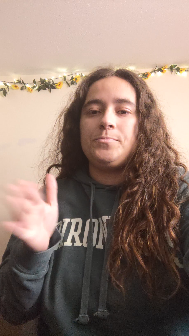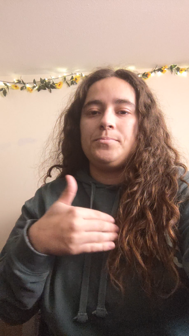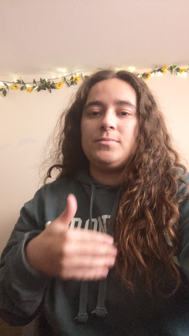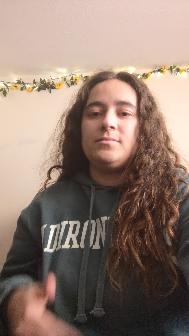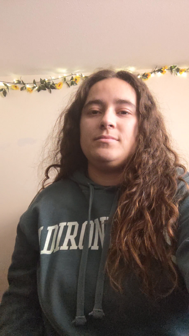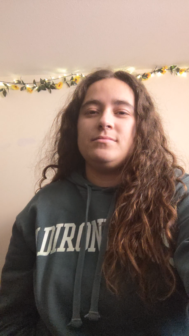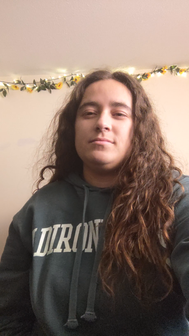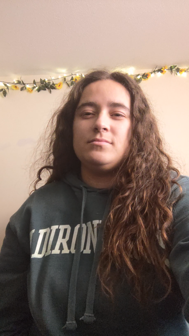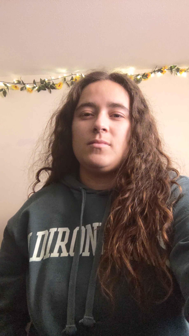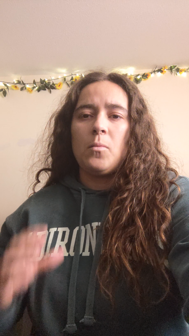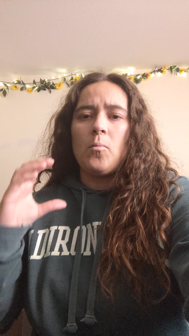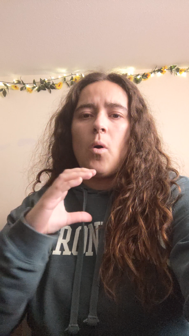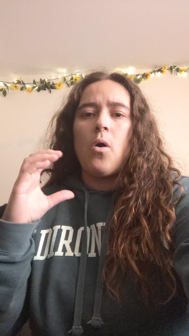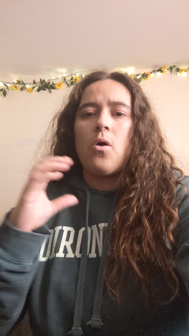ball